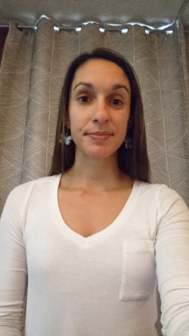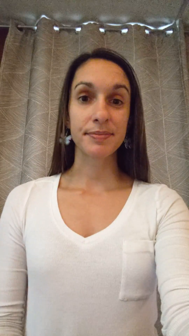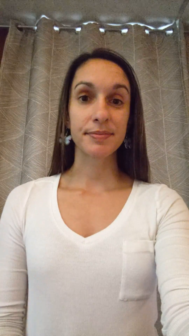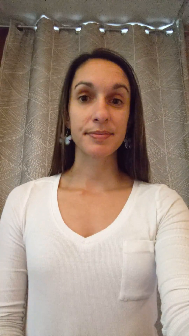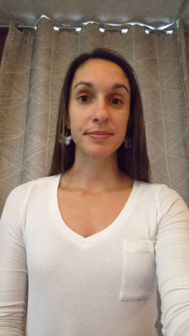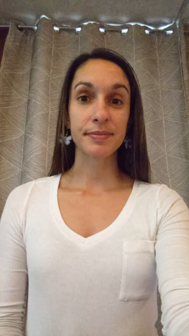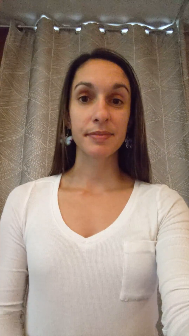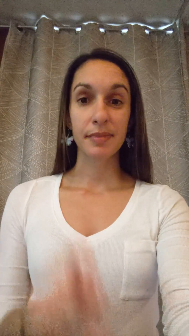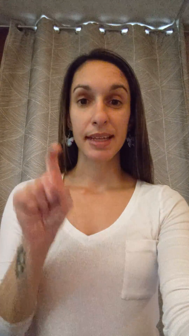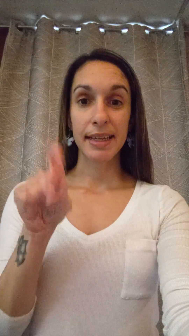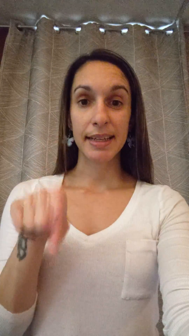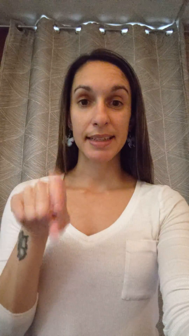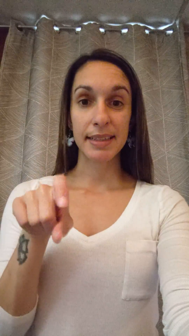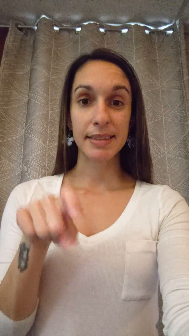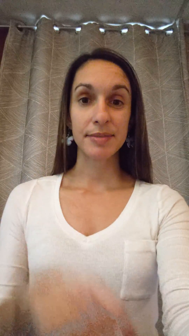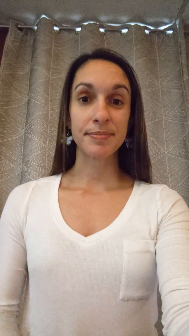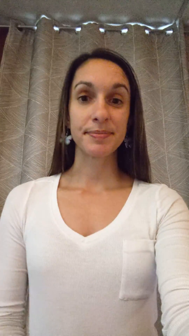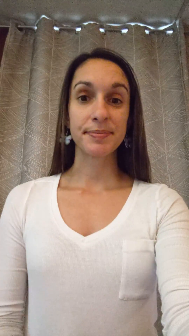need